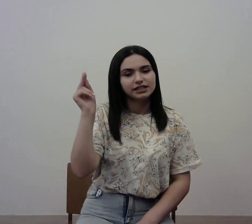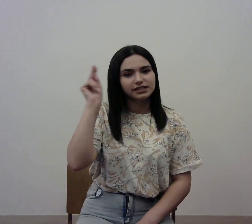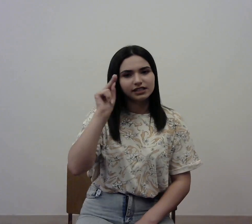təhsil